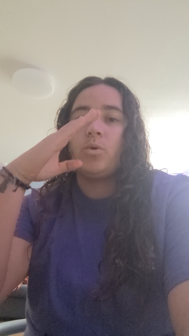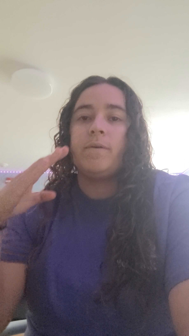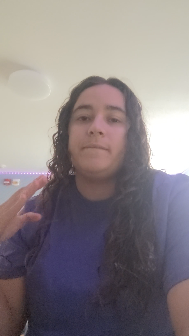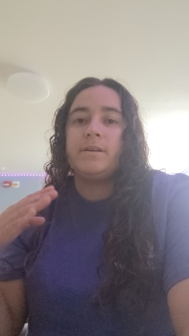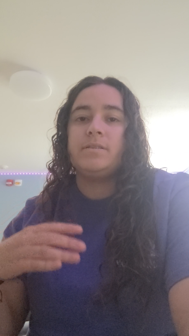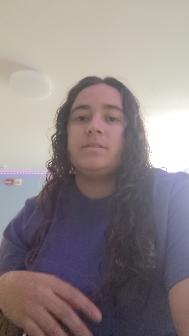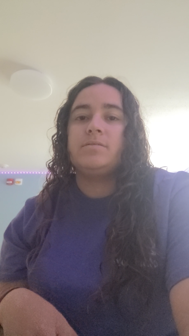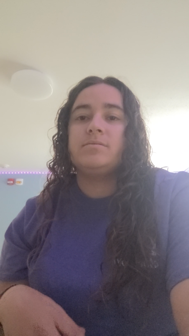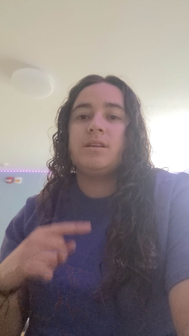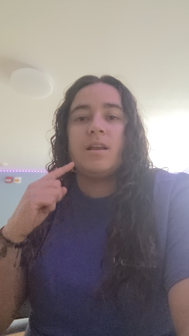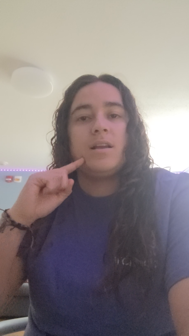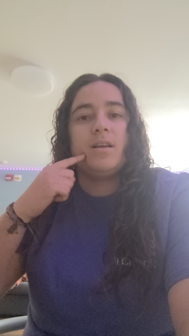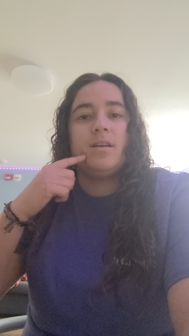candy